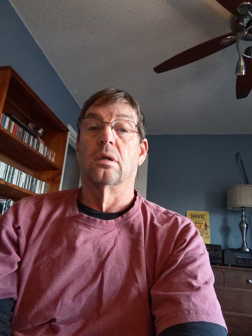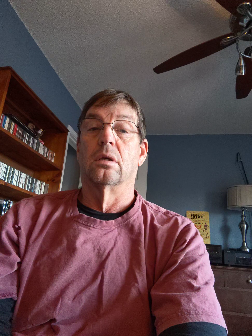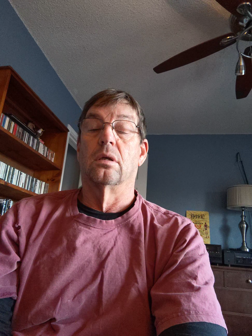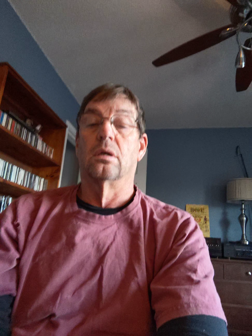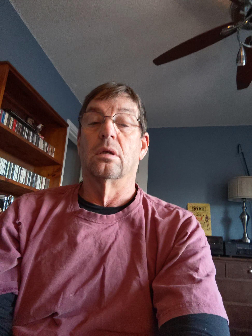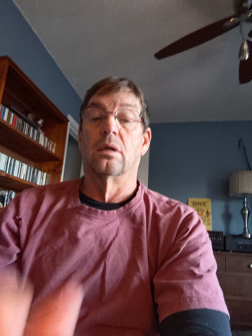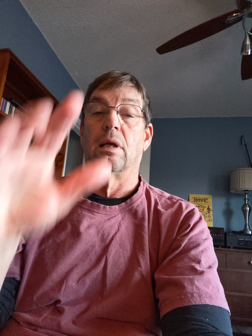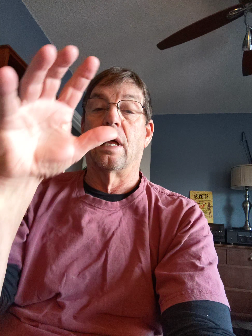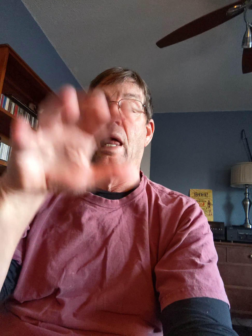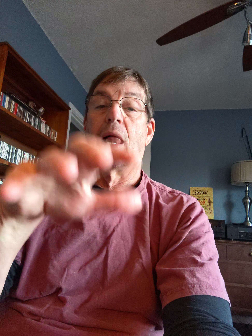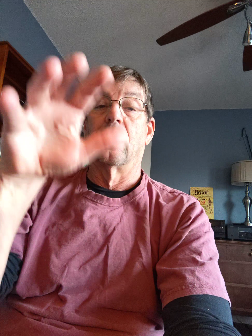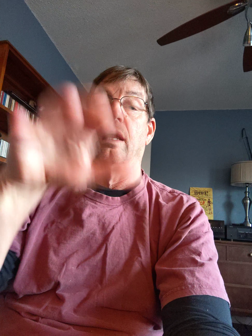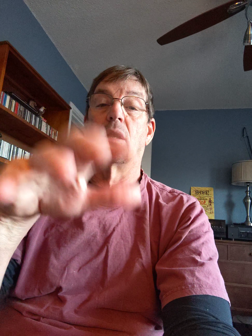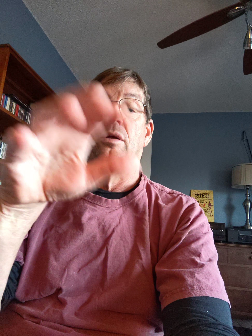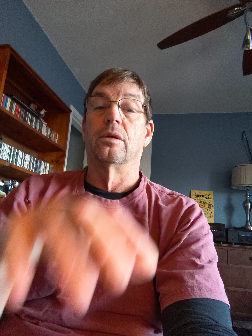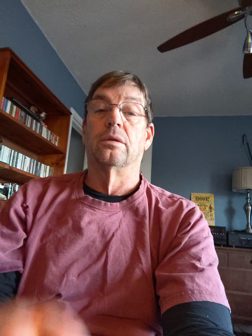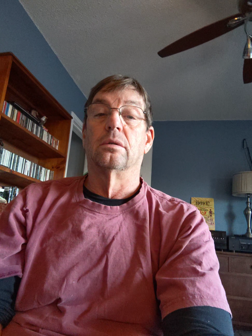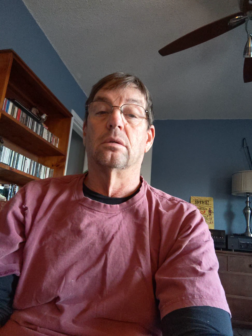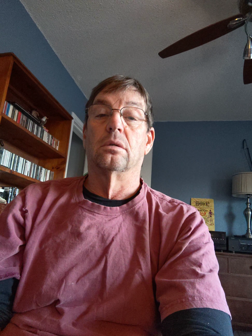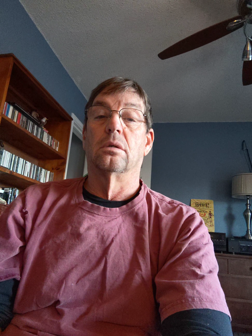alligator